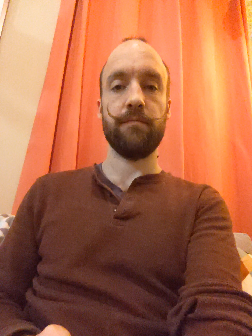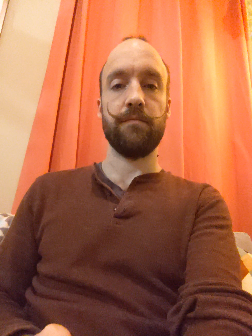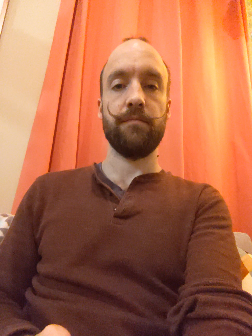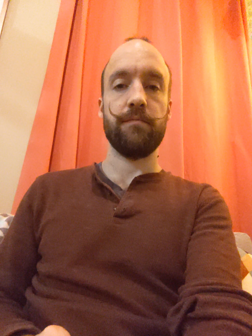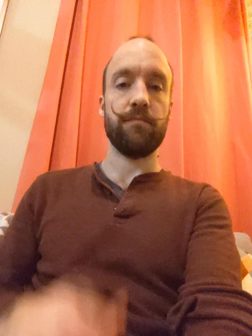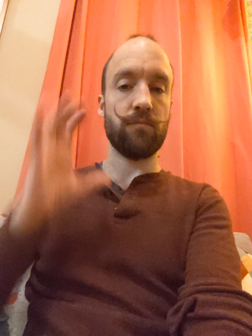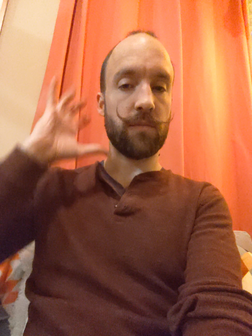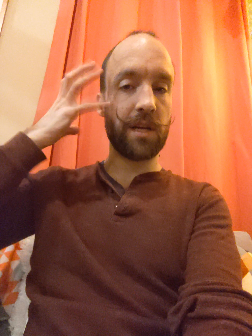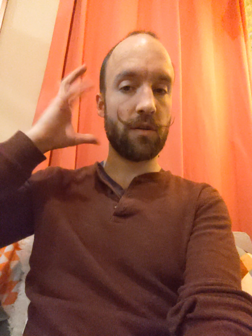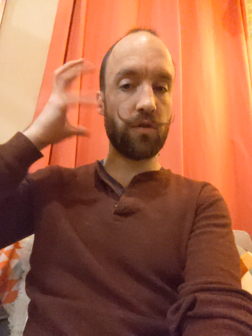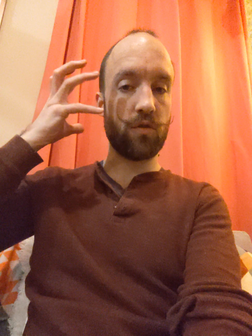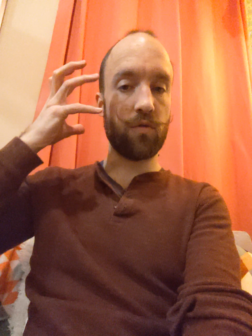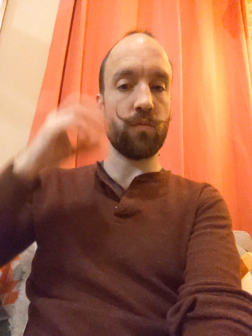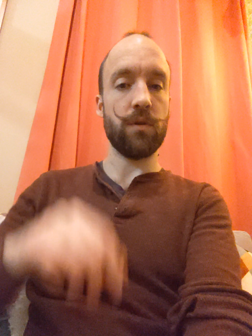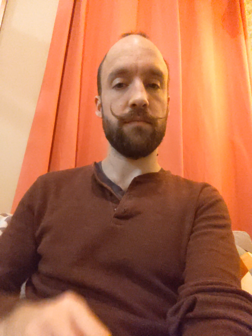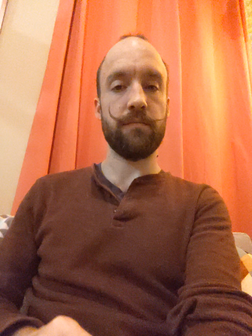radio